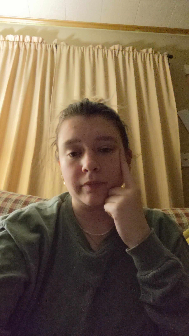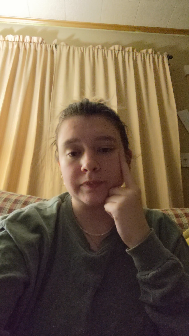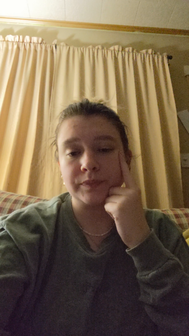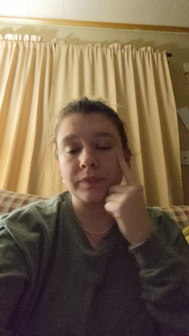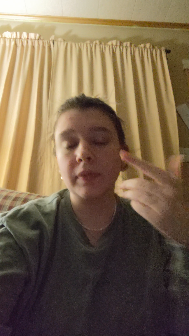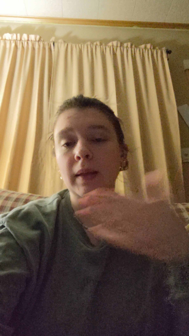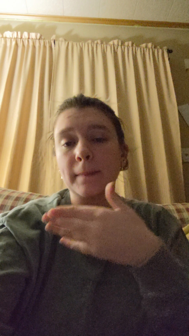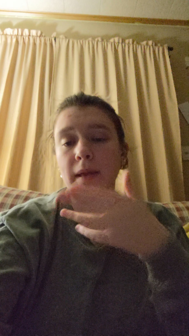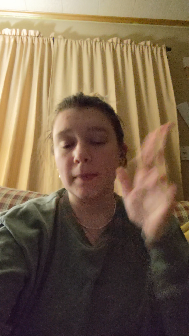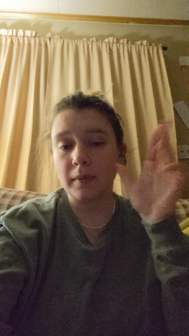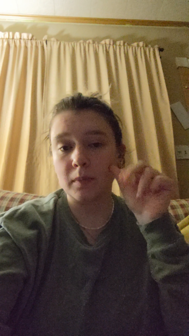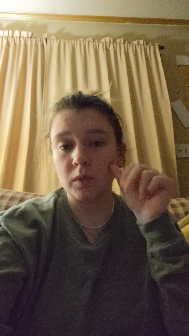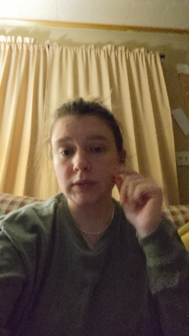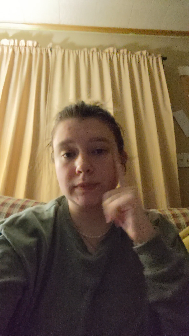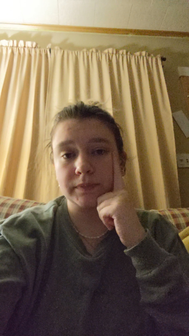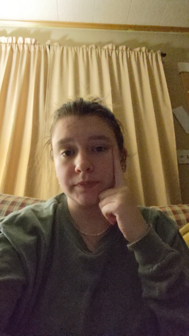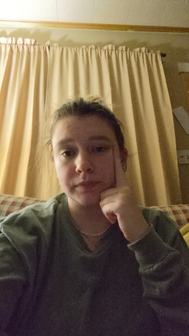pony